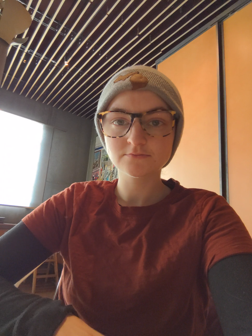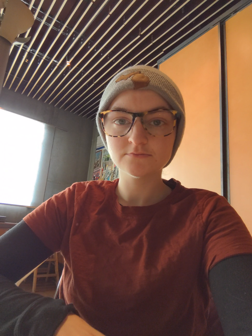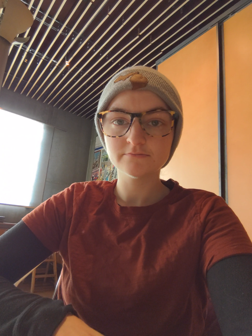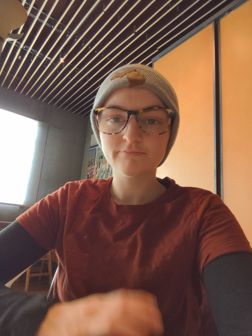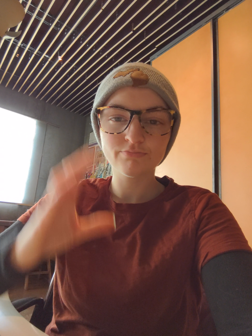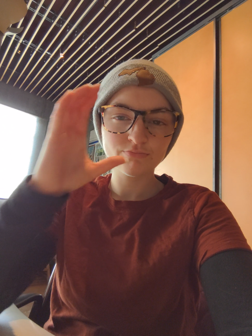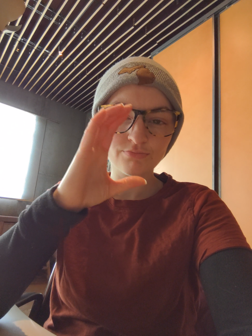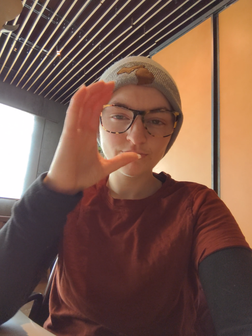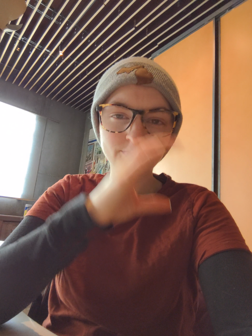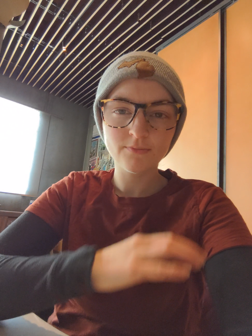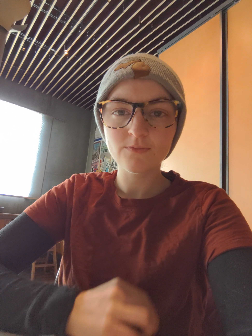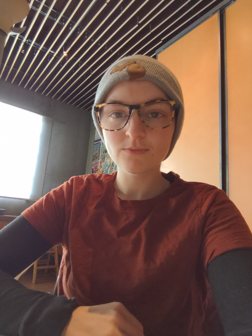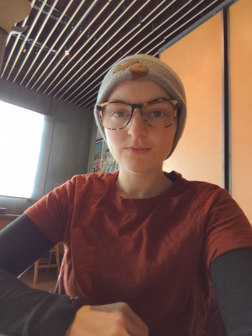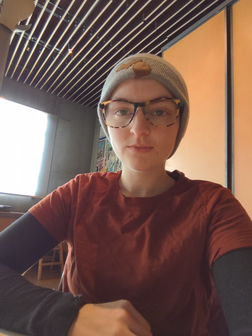cloud